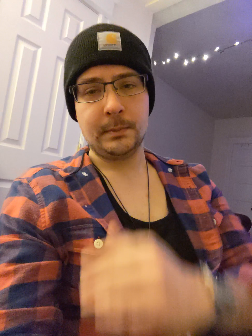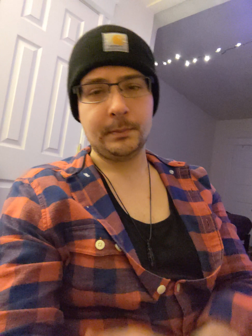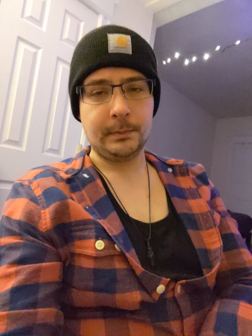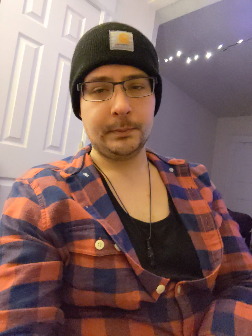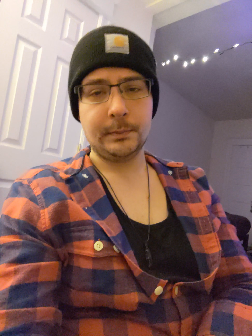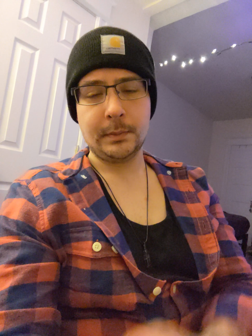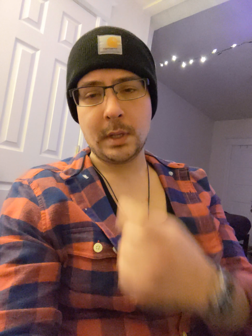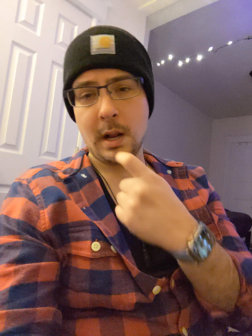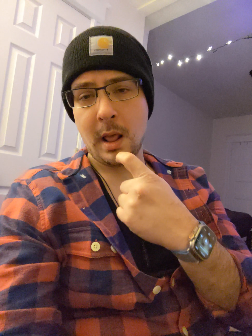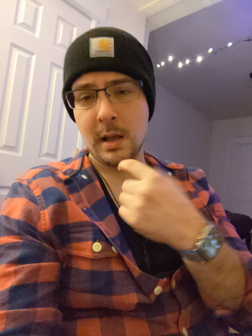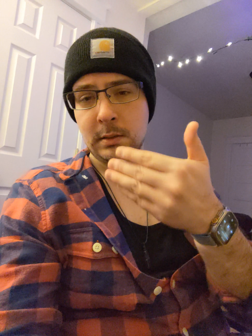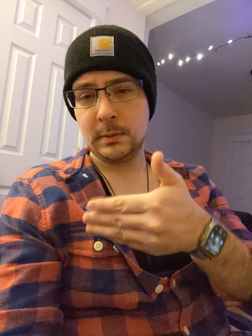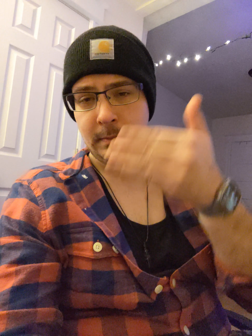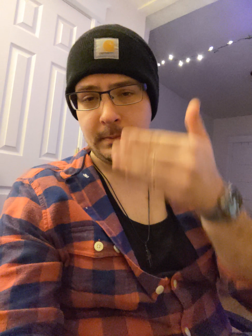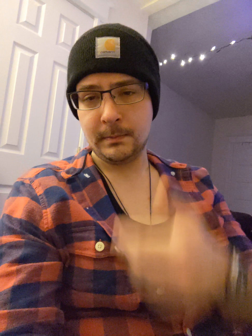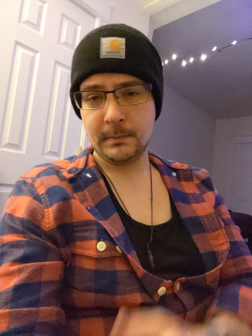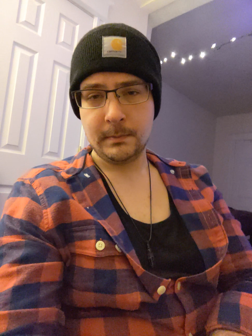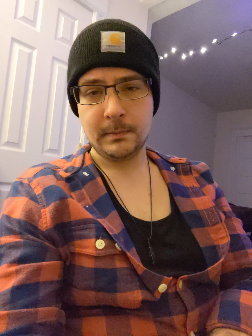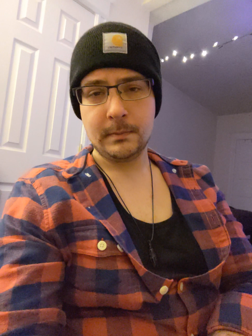window